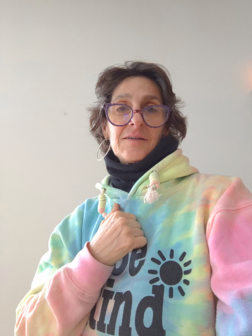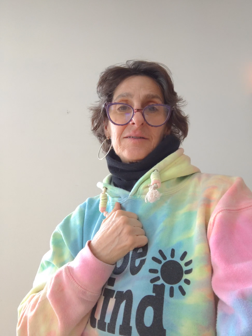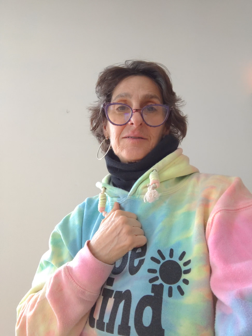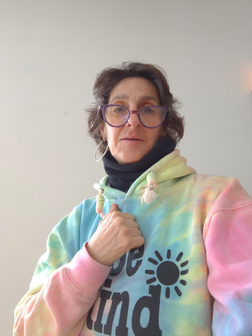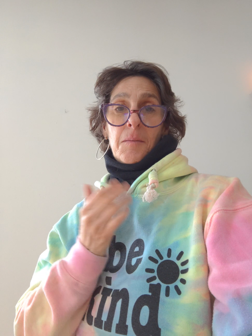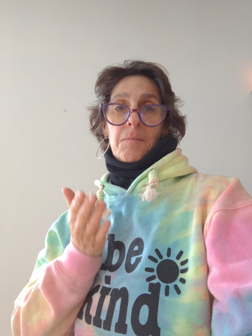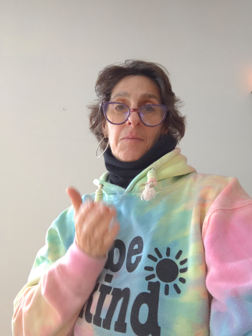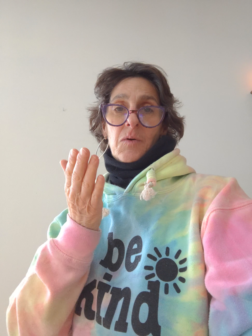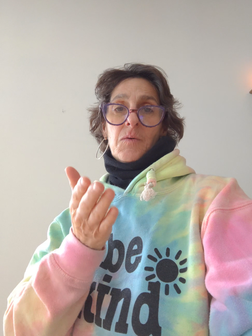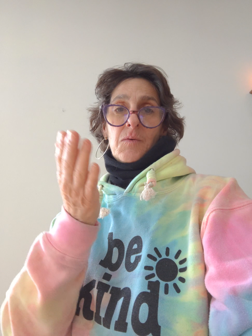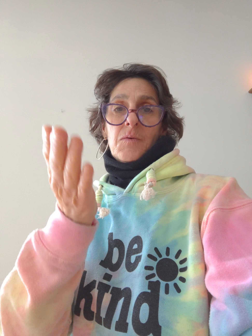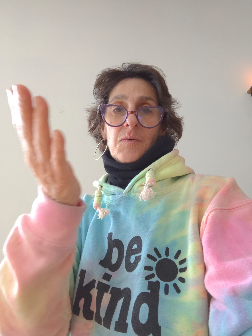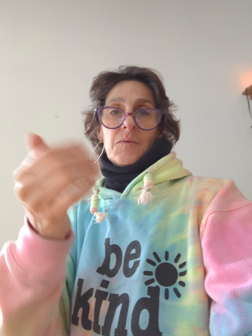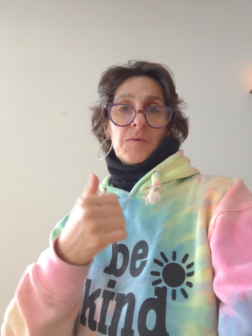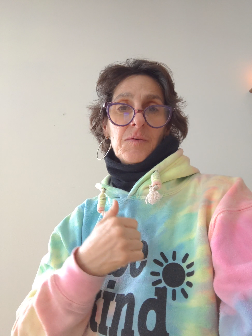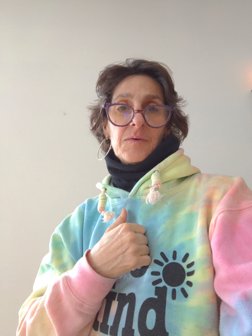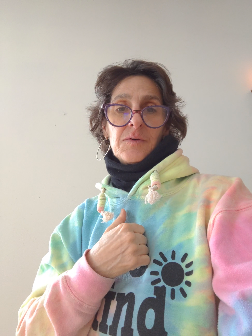boat